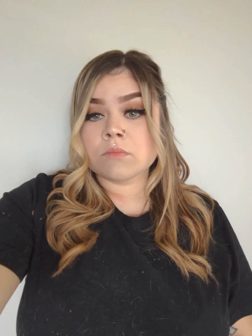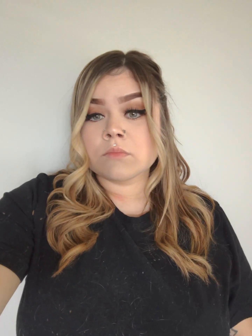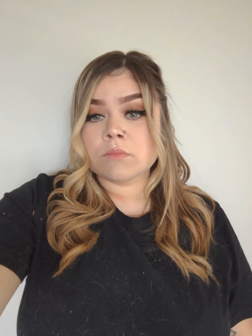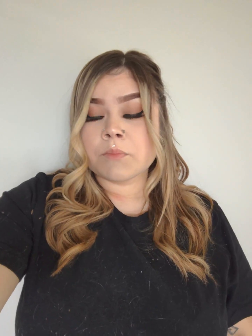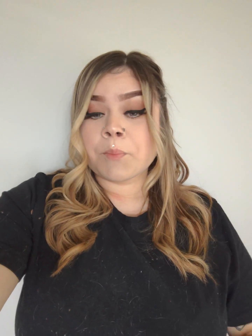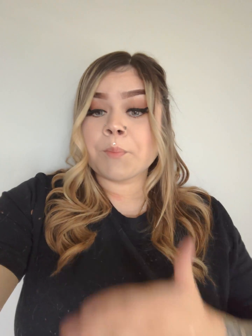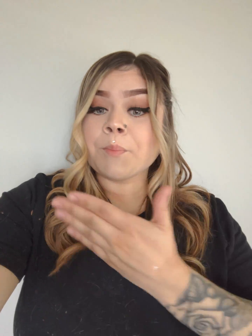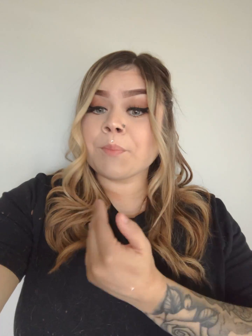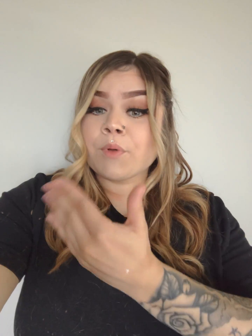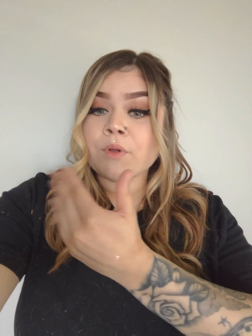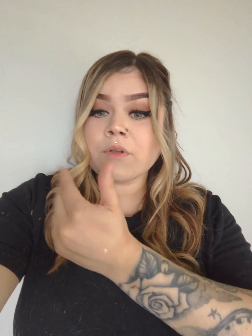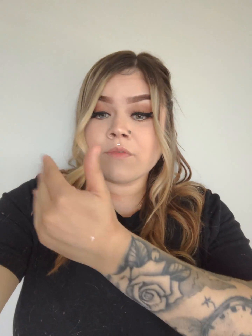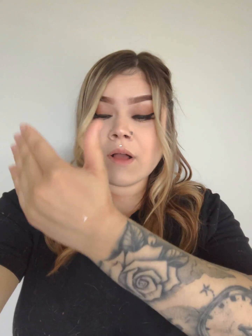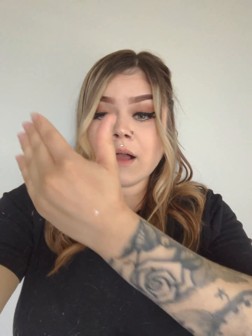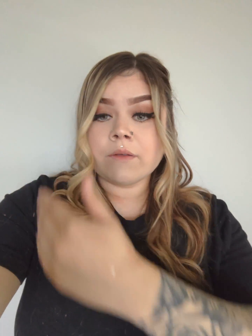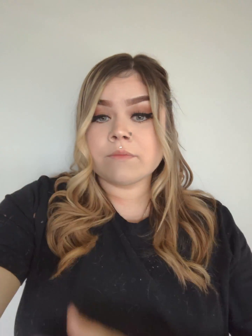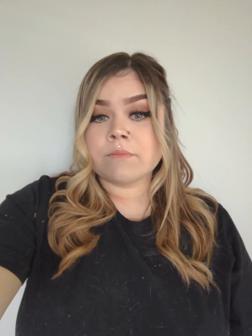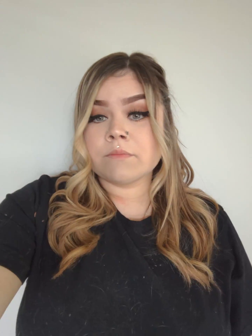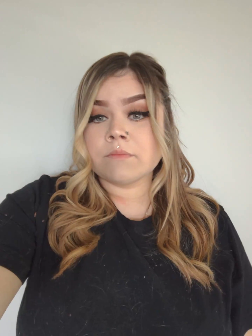butterfly